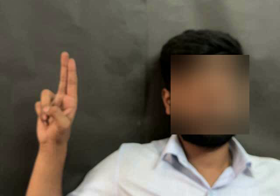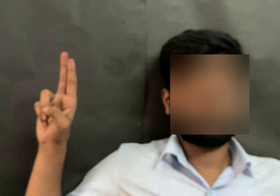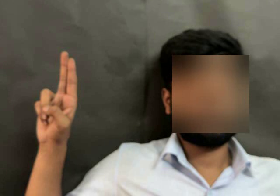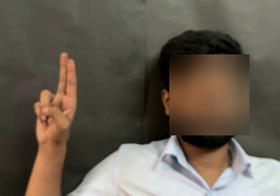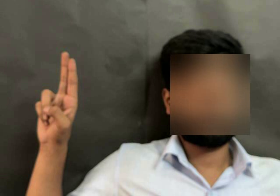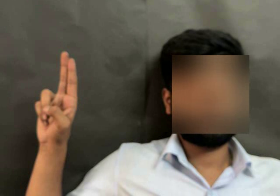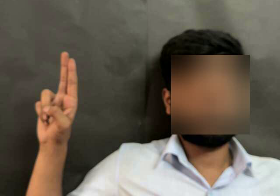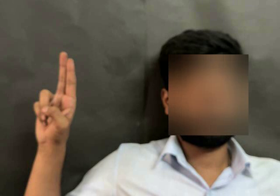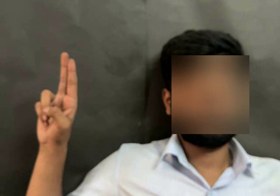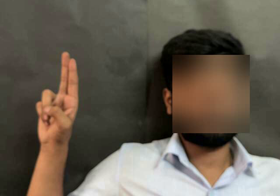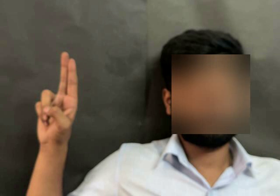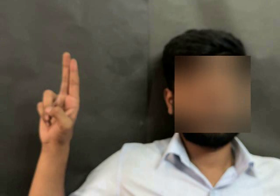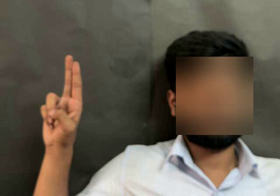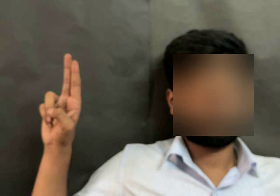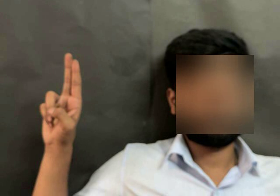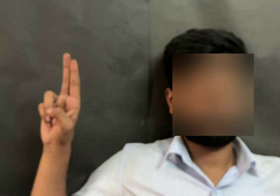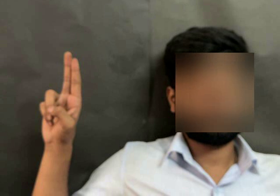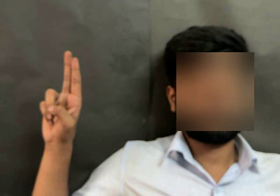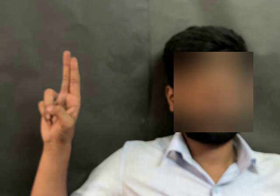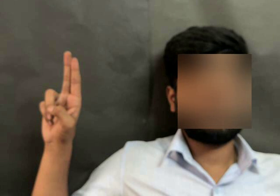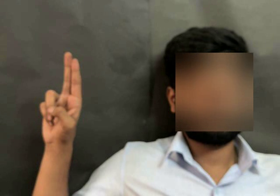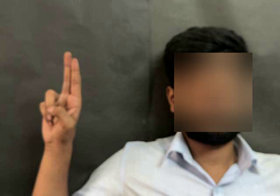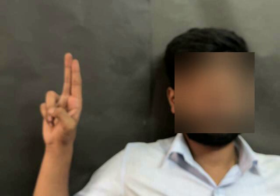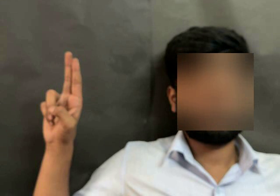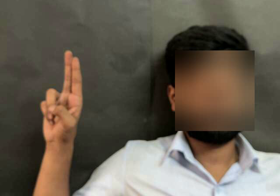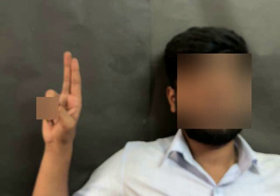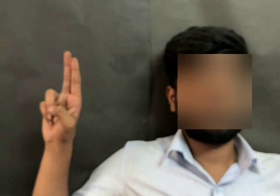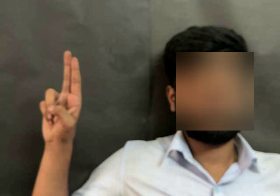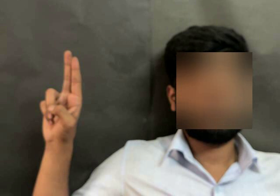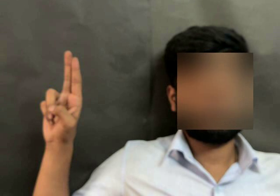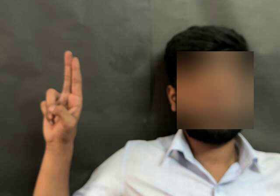U